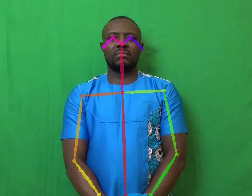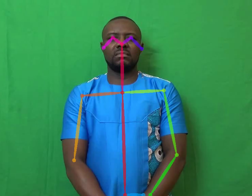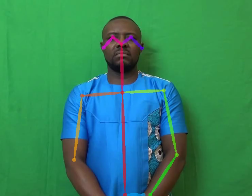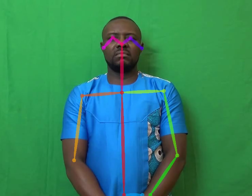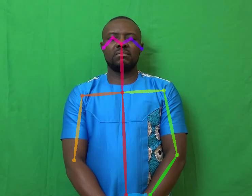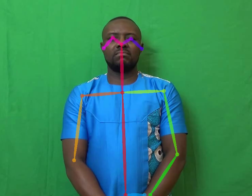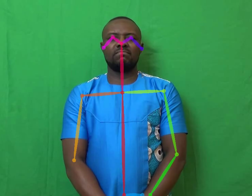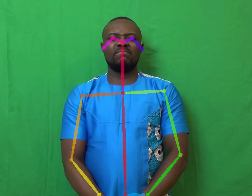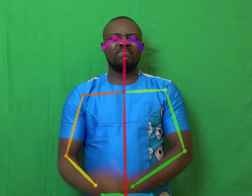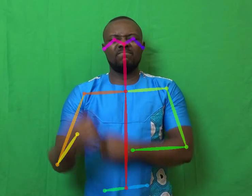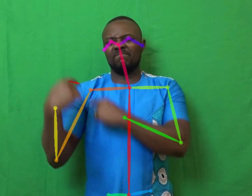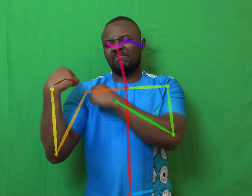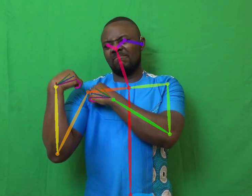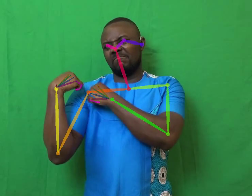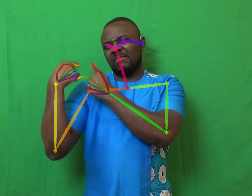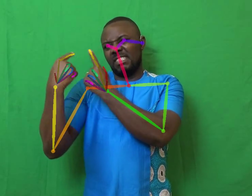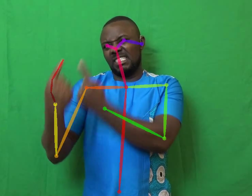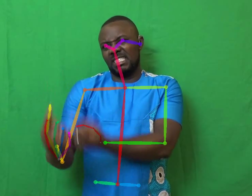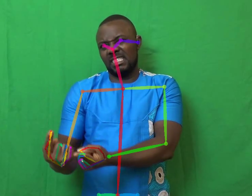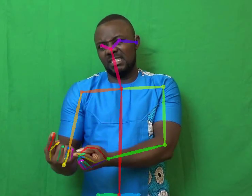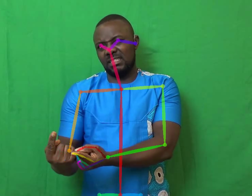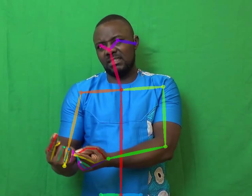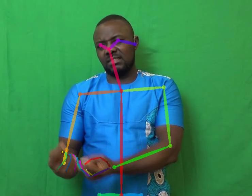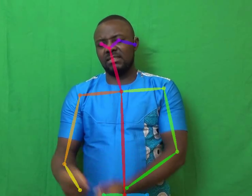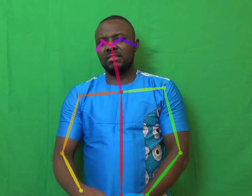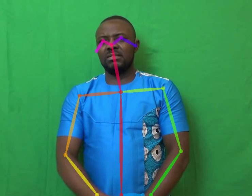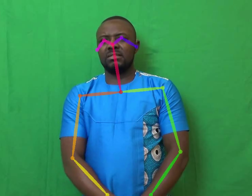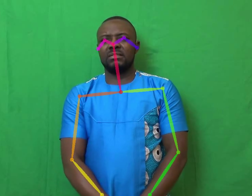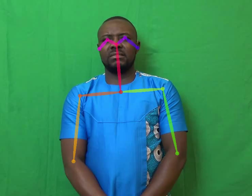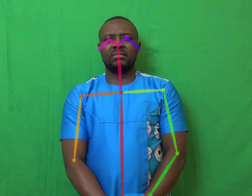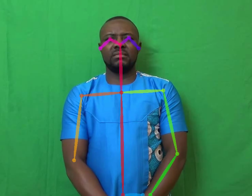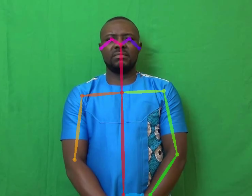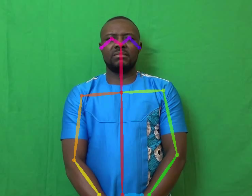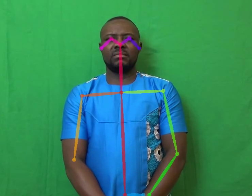since